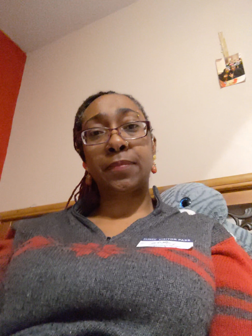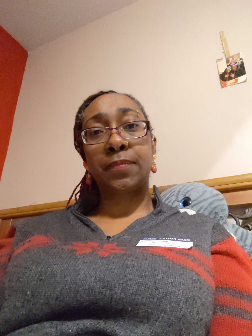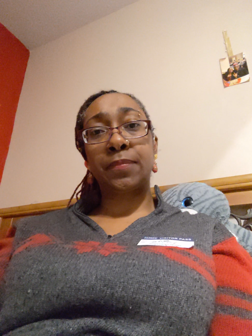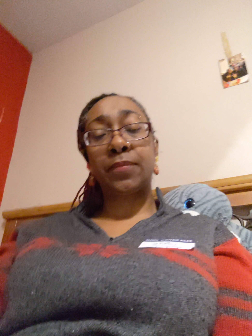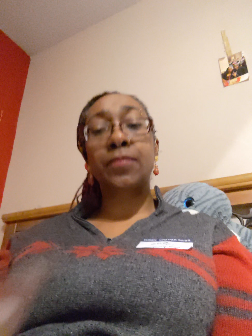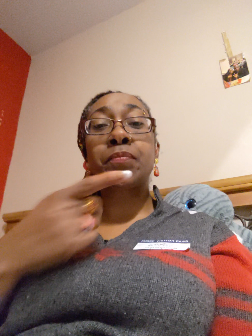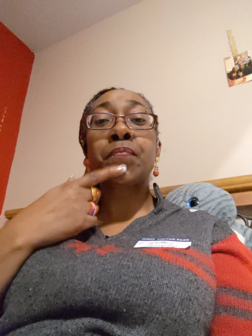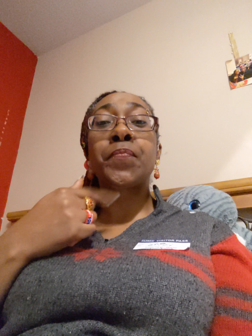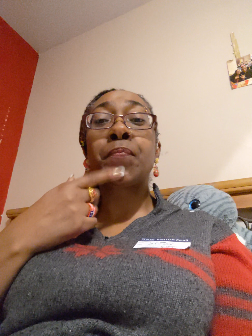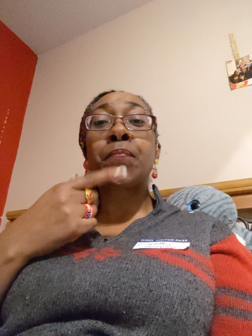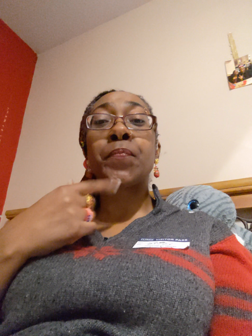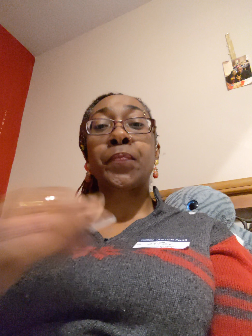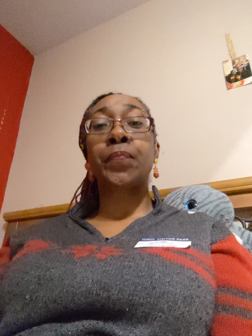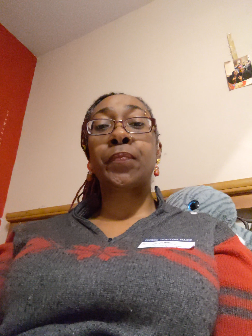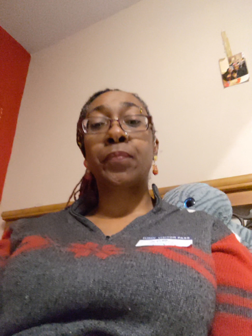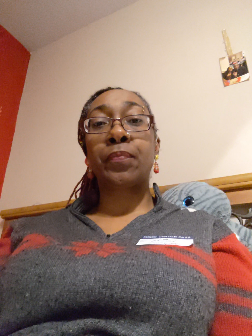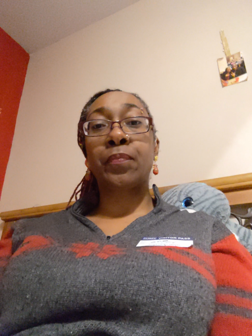red